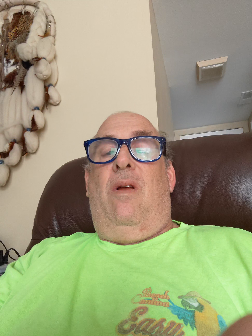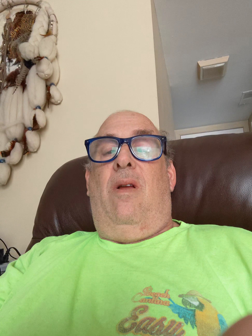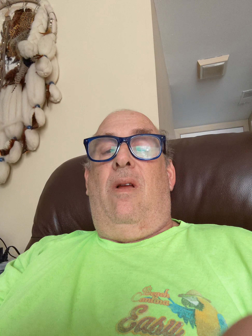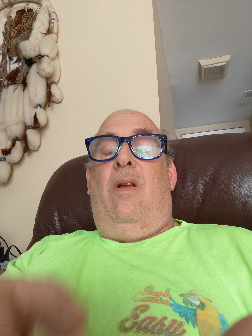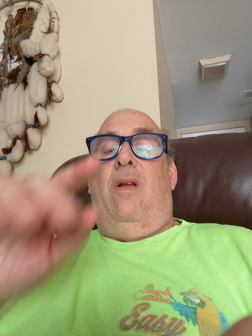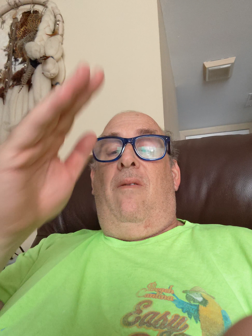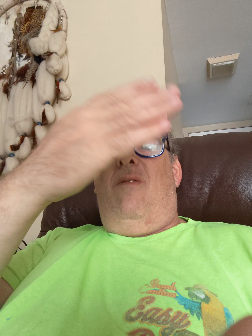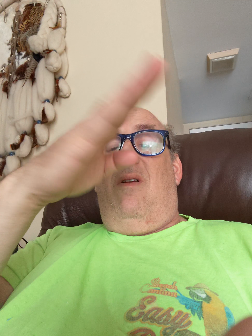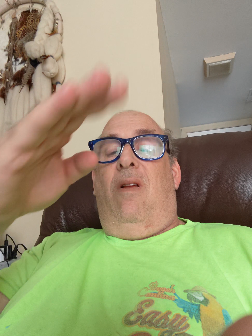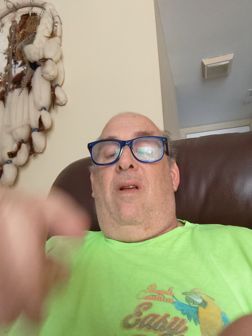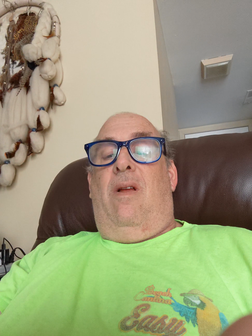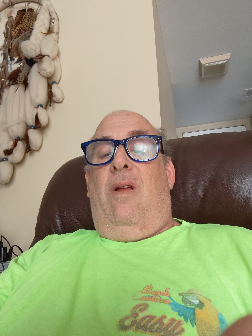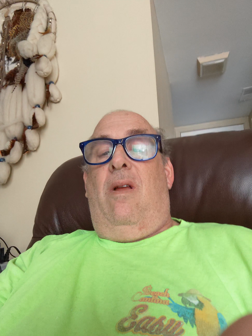flag